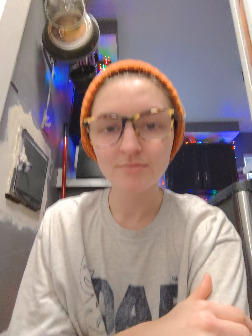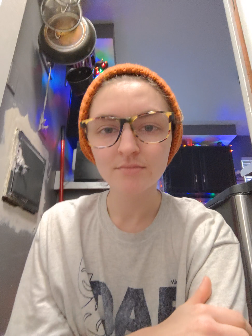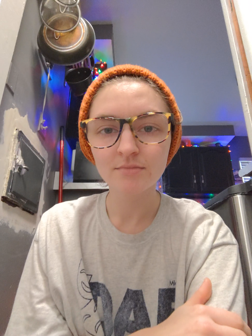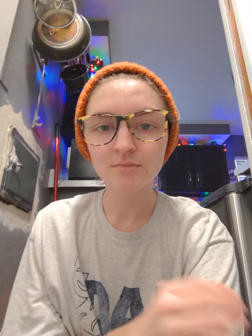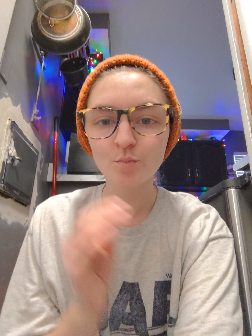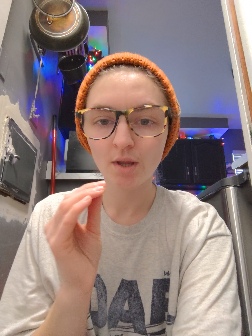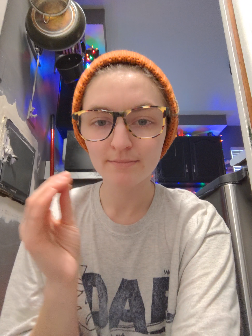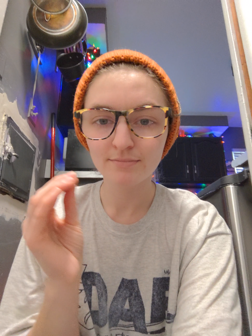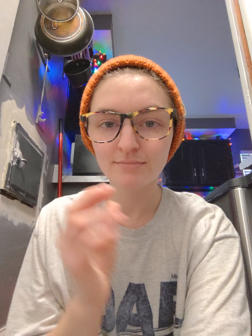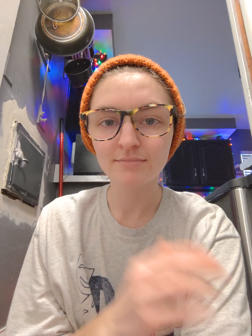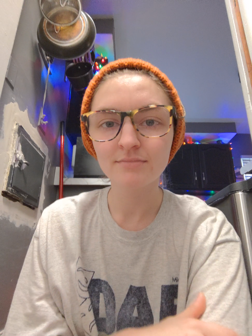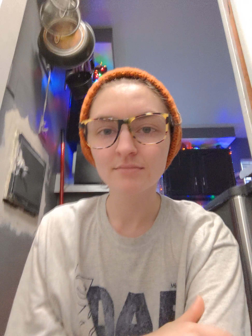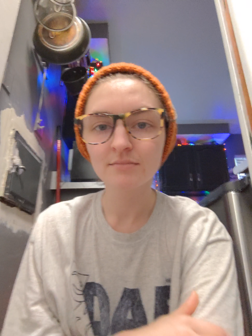kiss